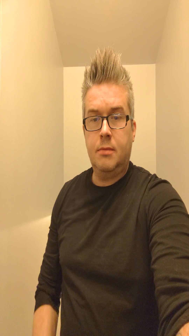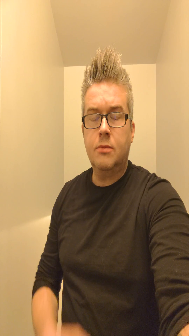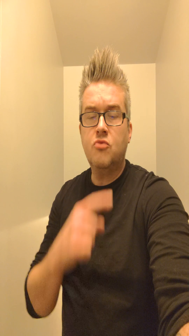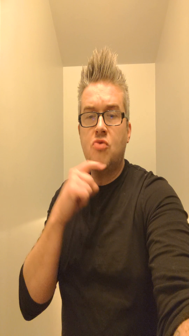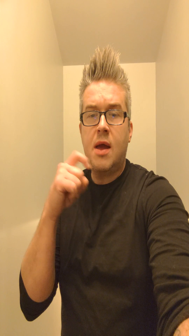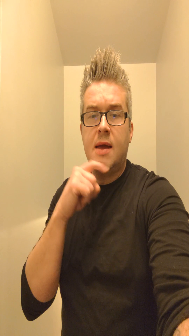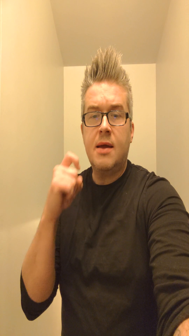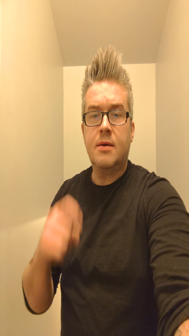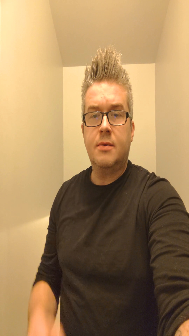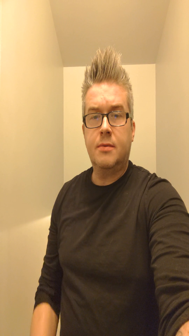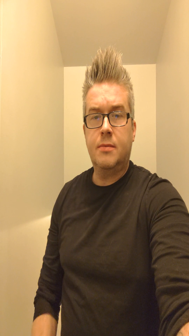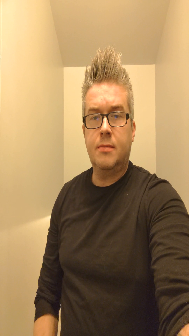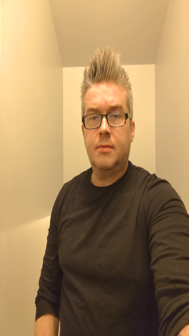dryer